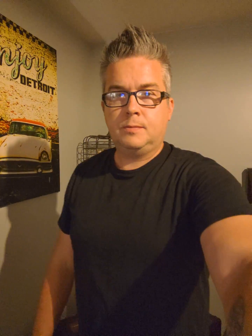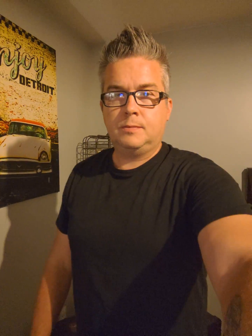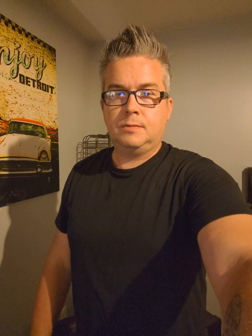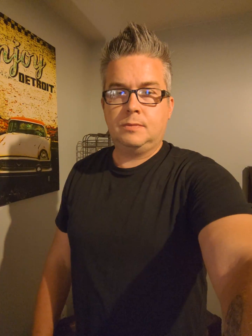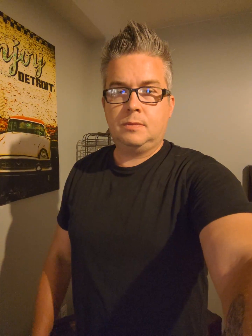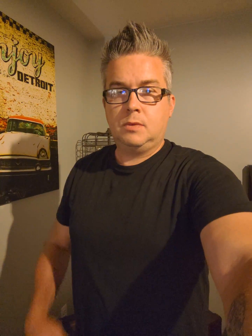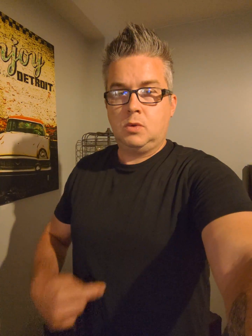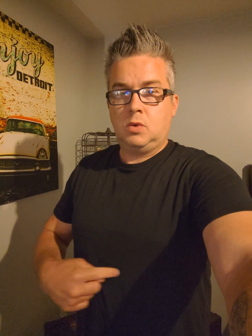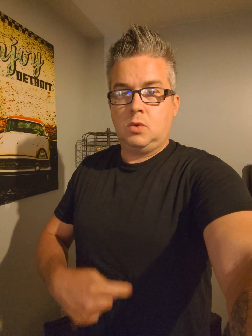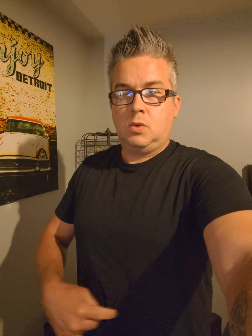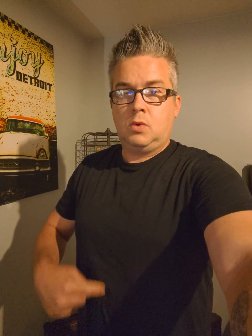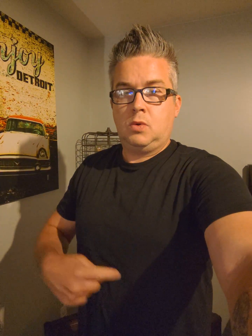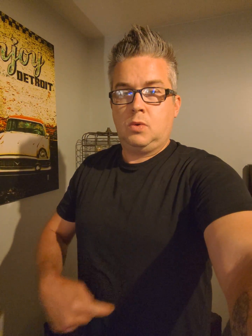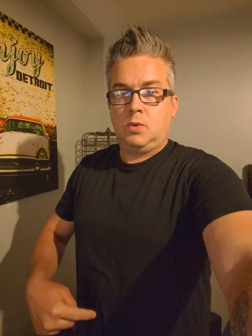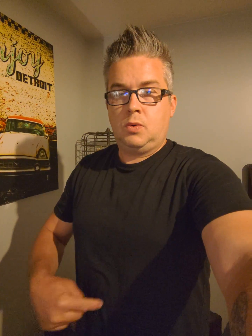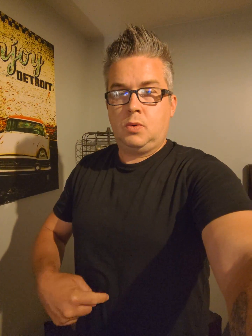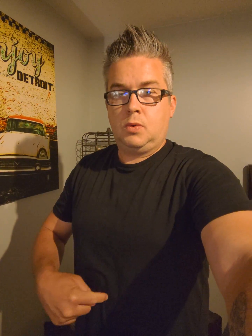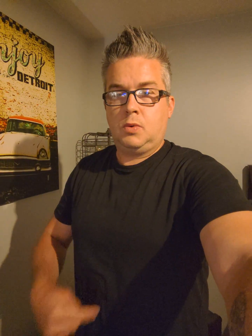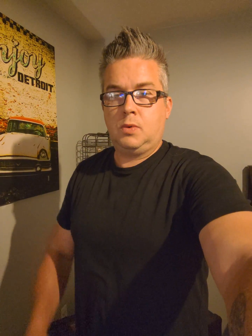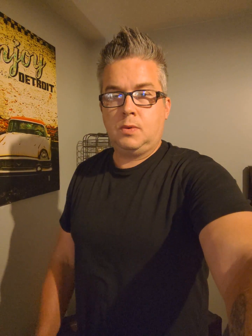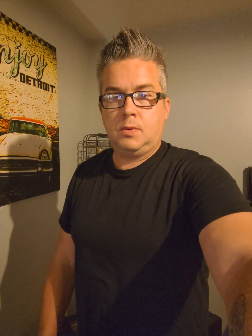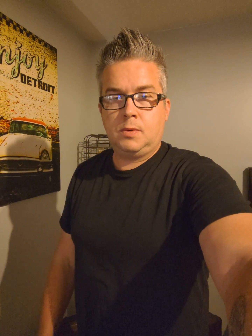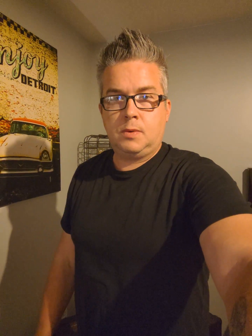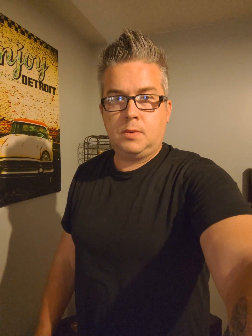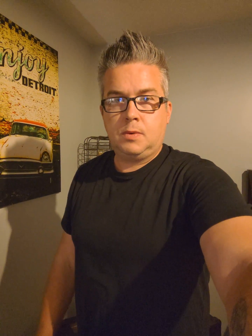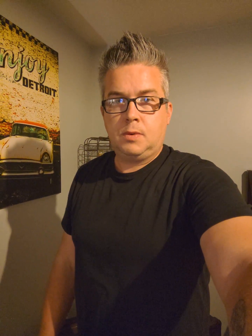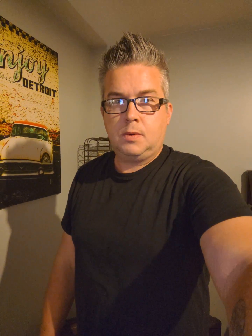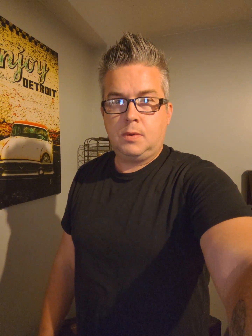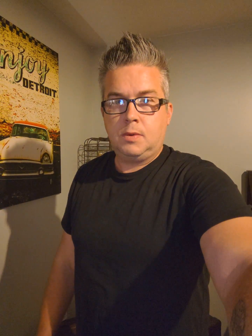belly button